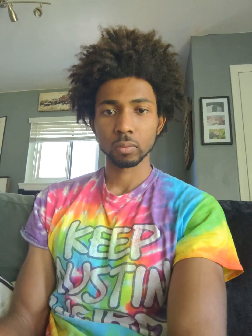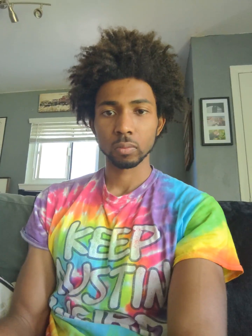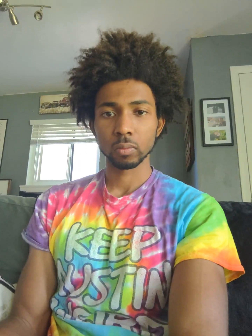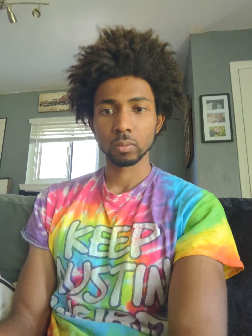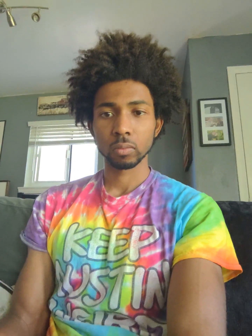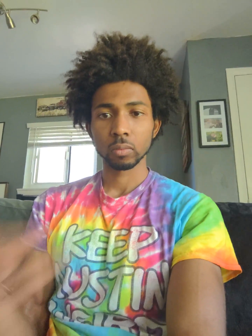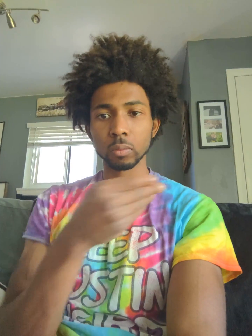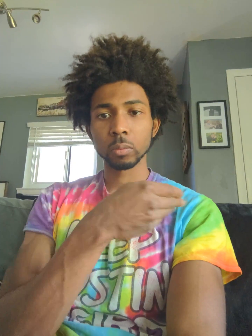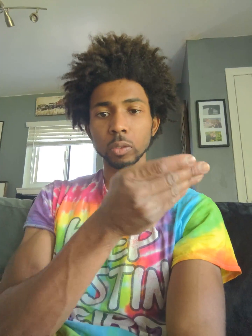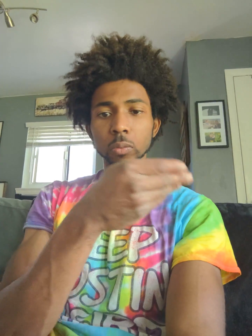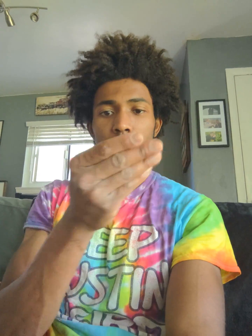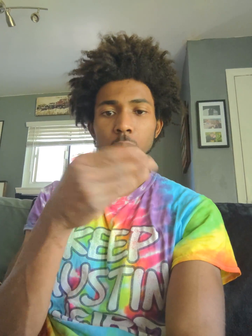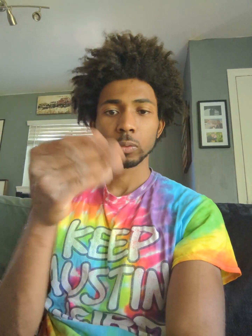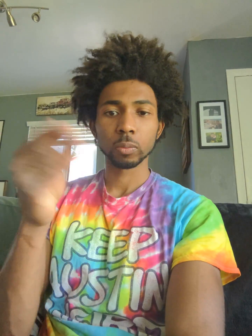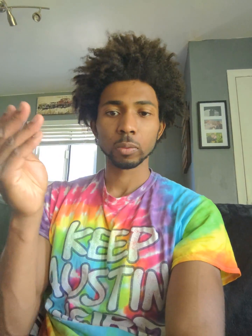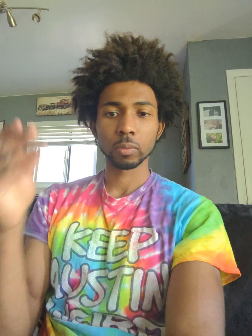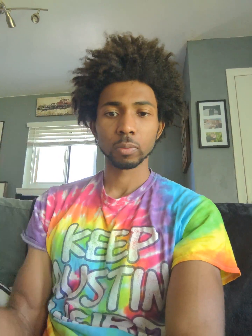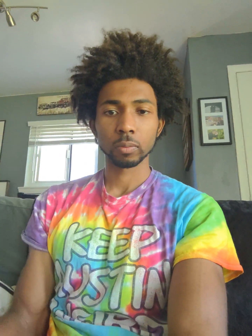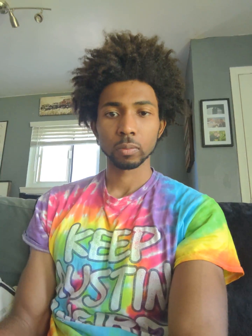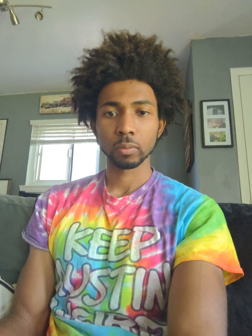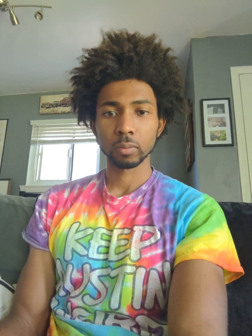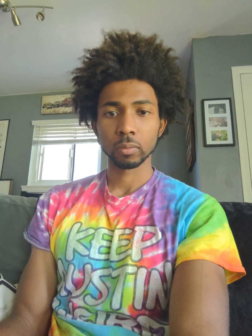shopping